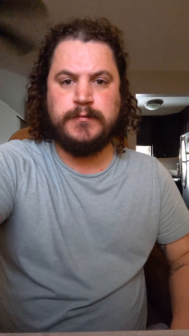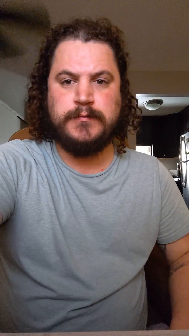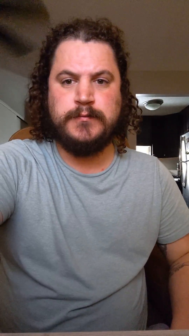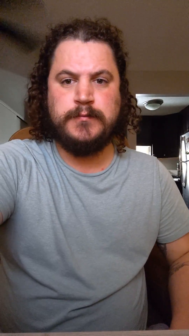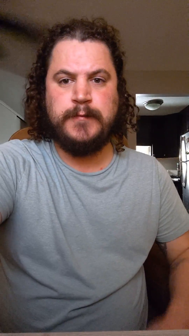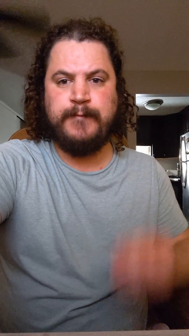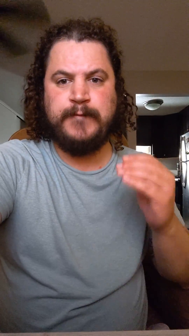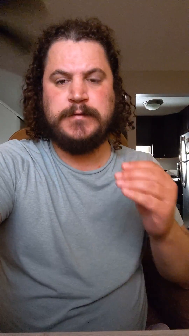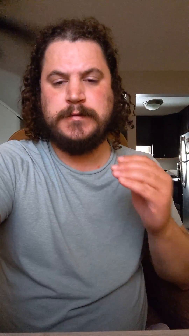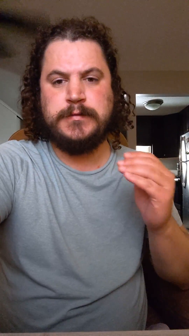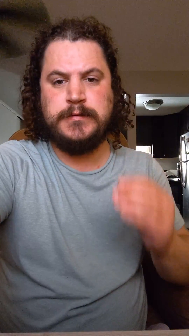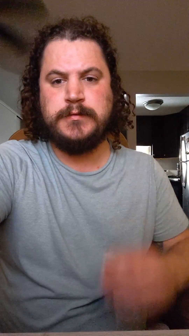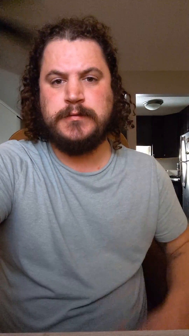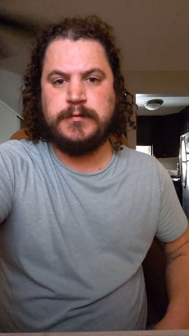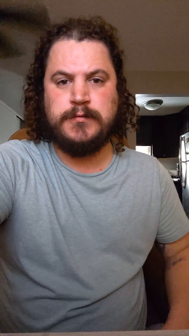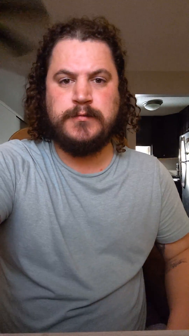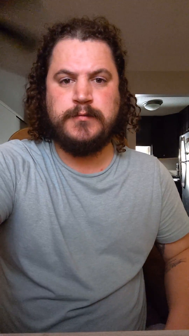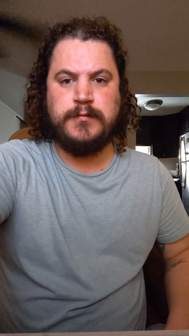fix